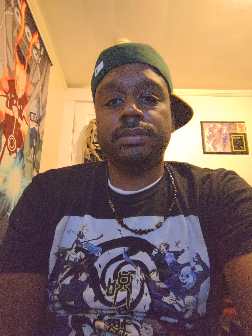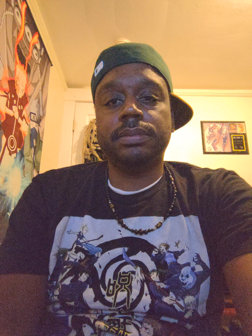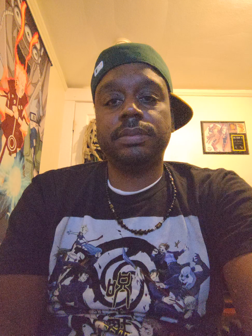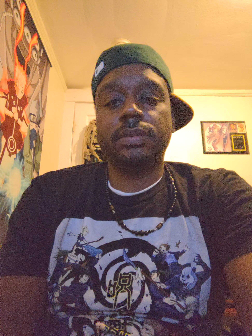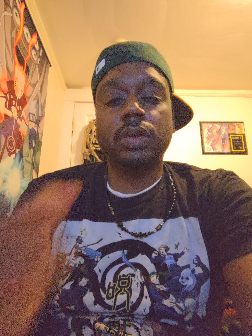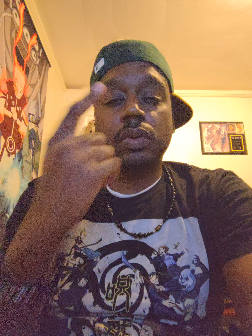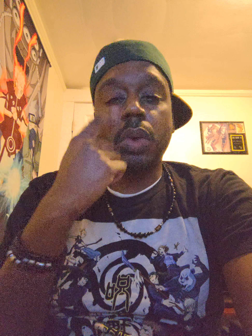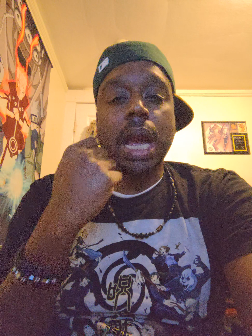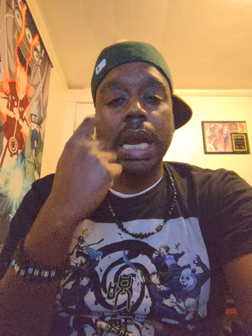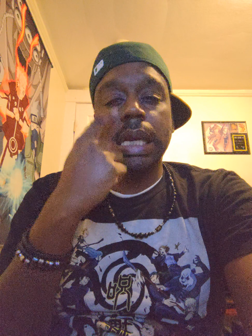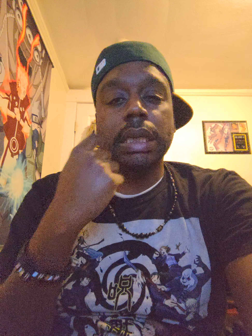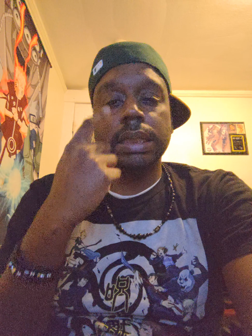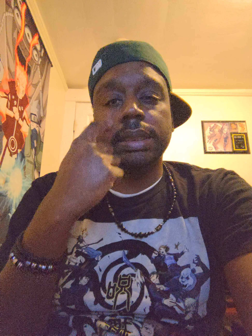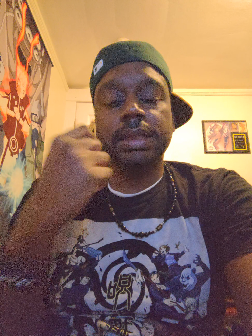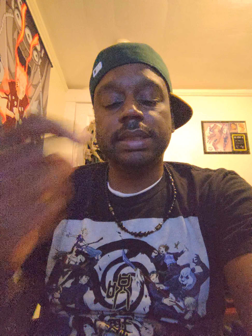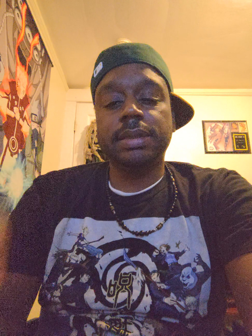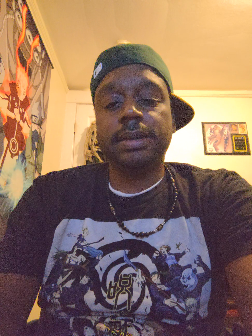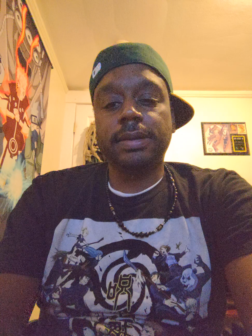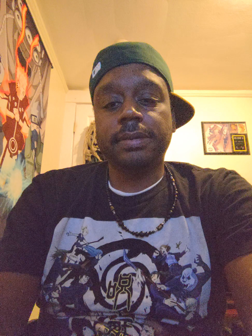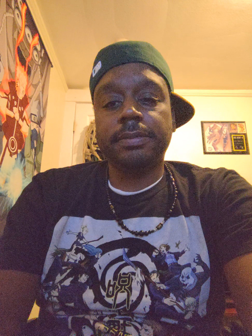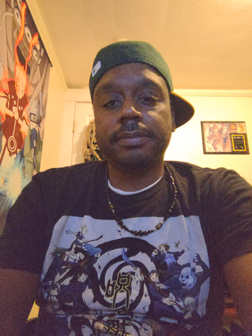cry